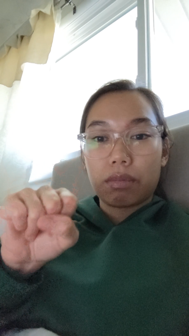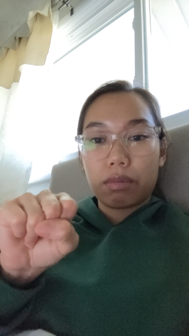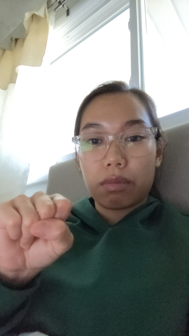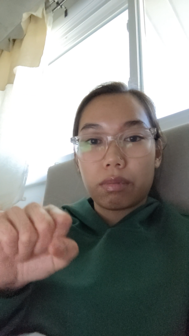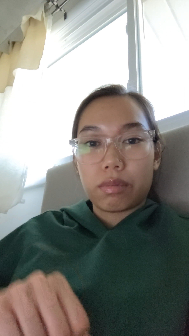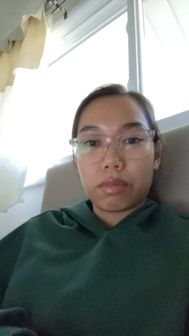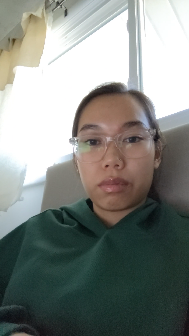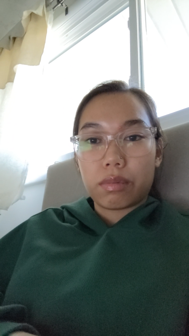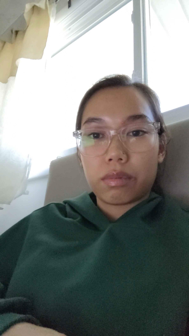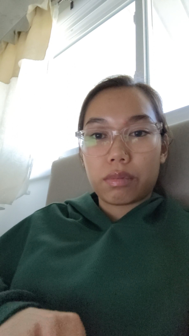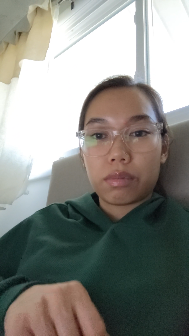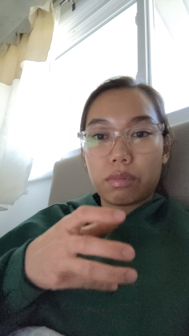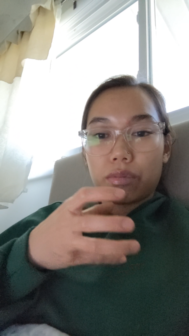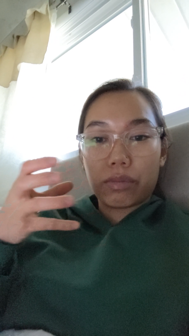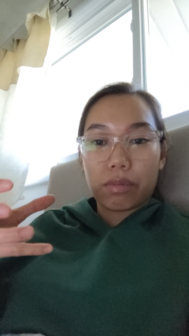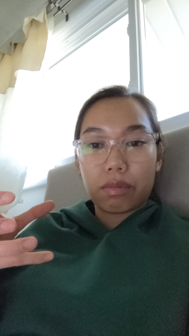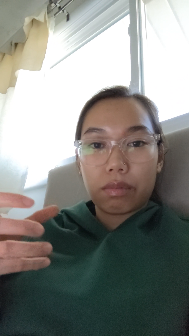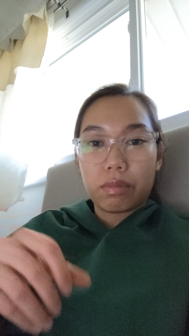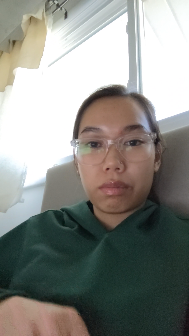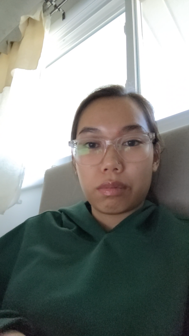much